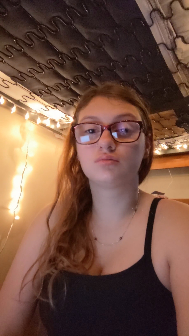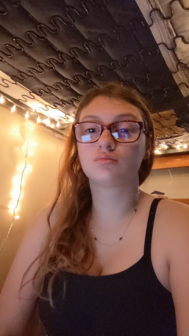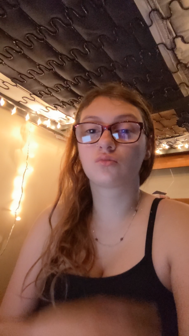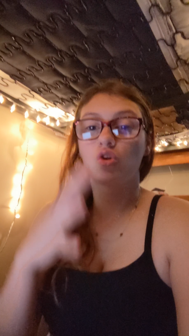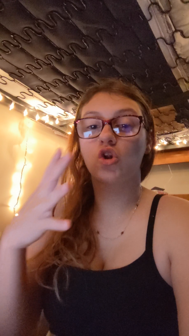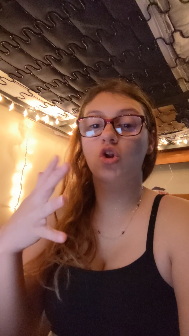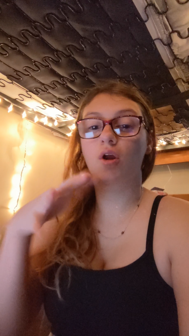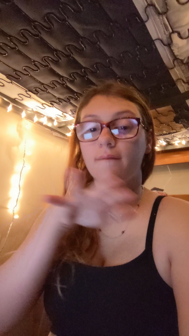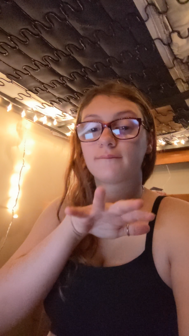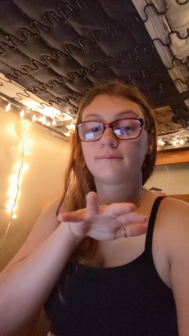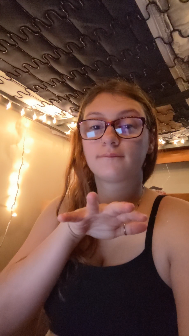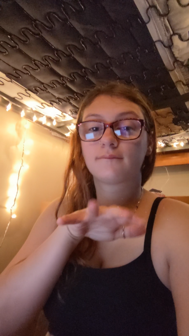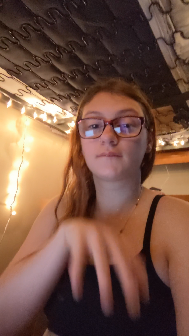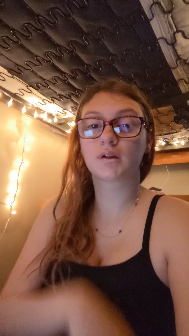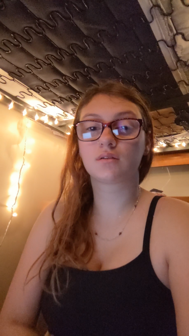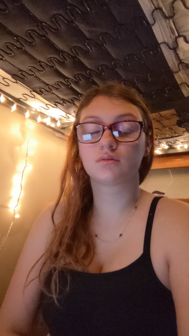cover